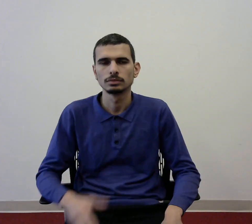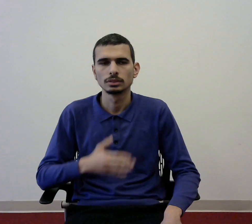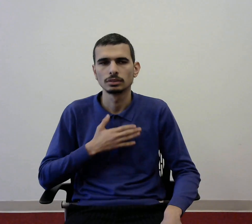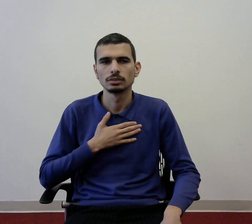mən